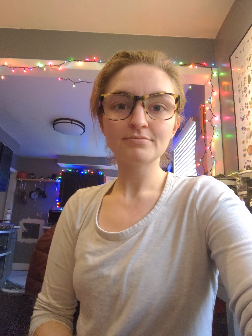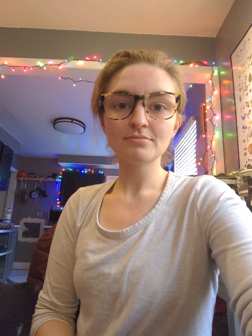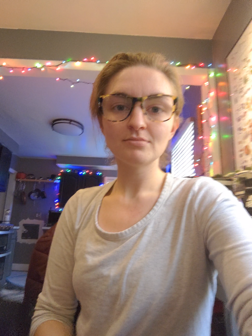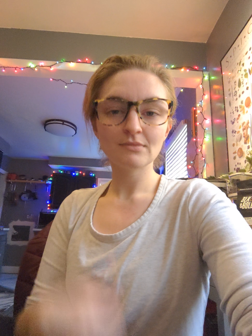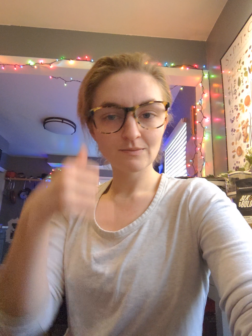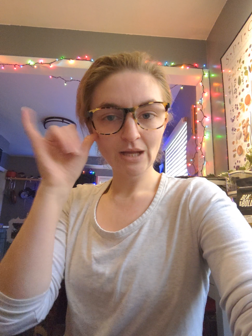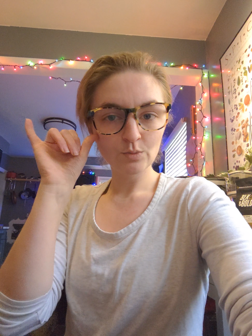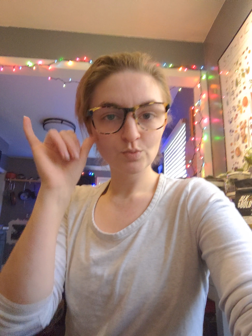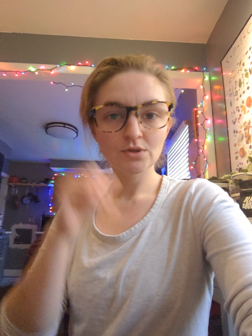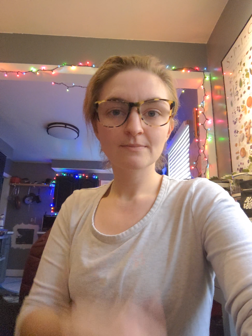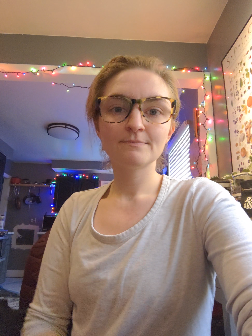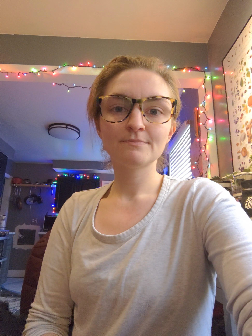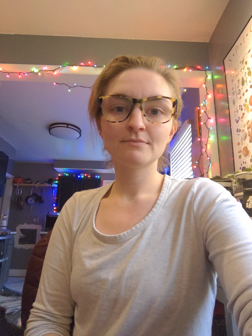cow